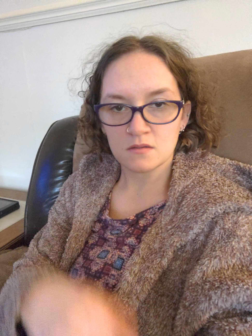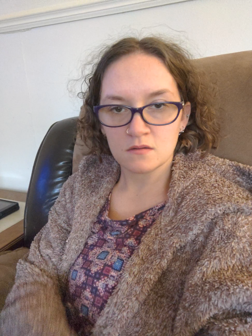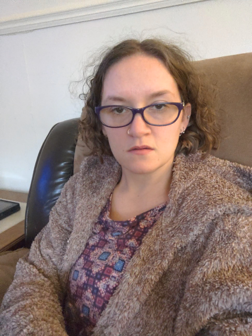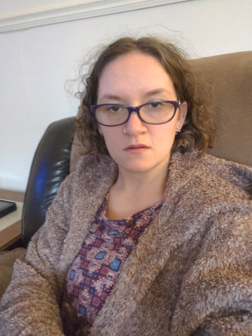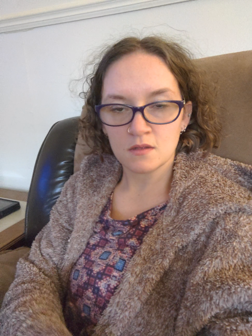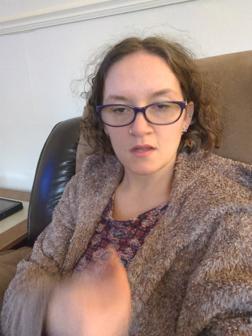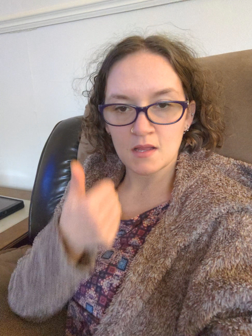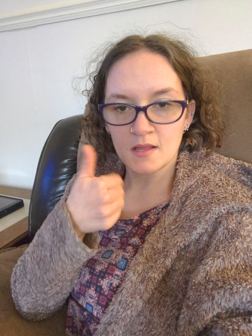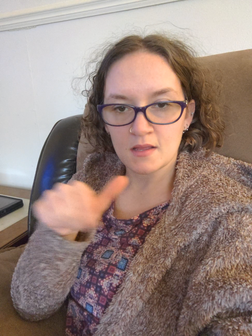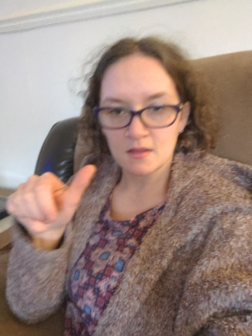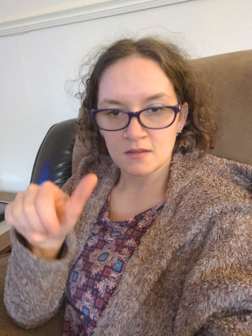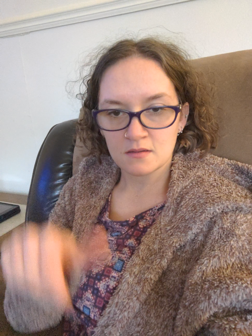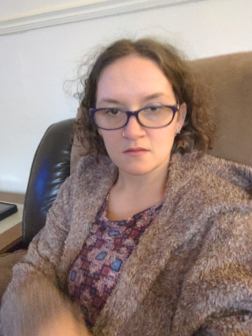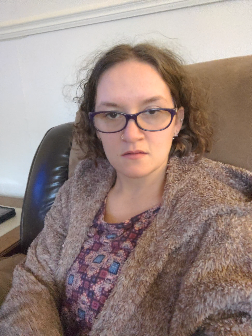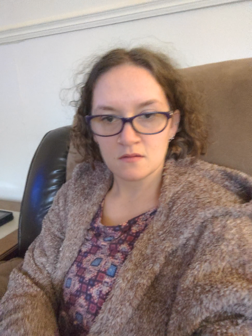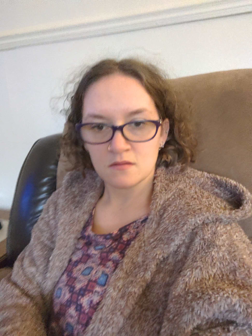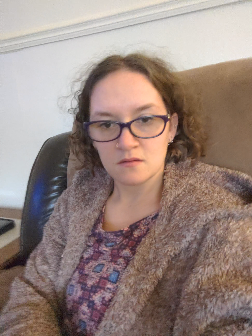any